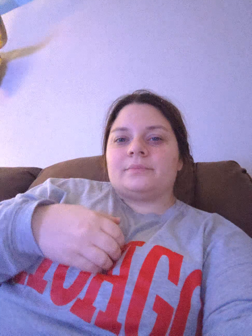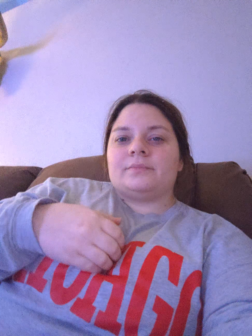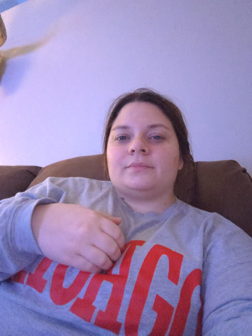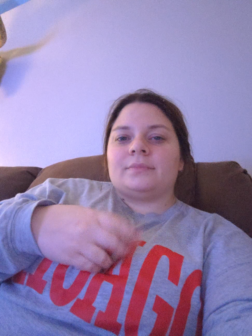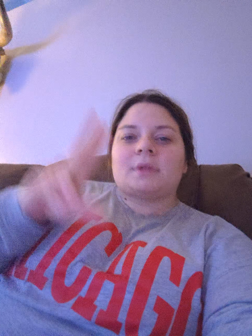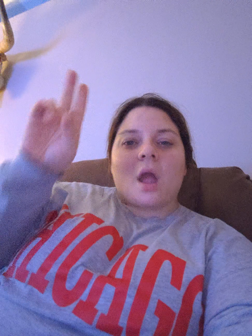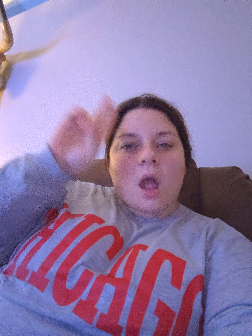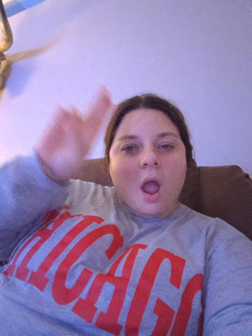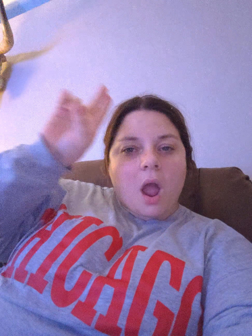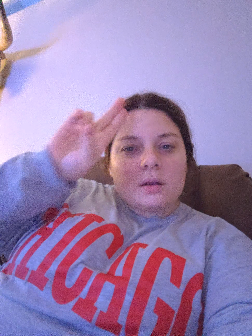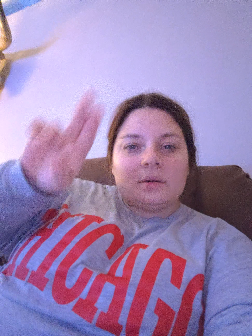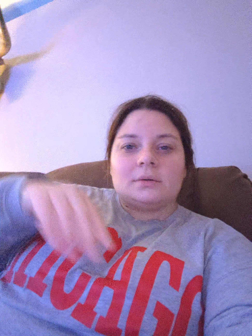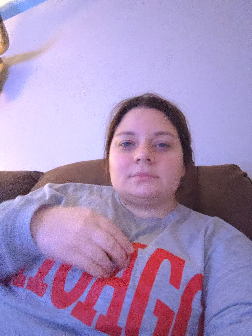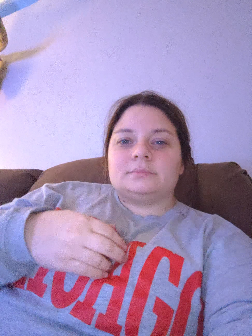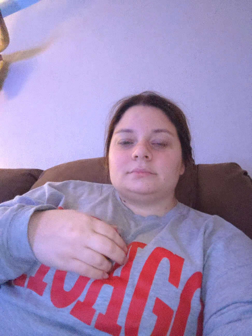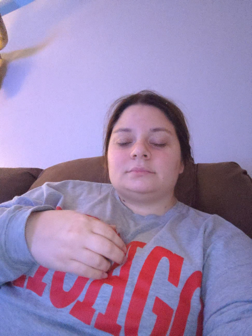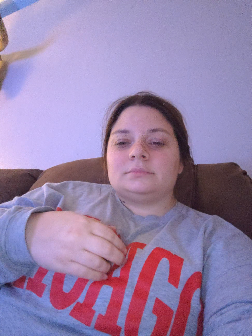uncle